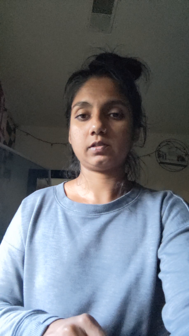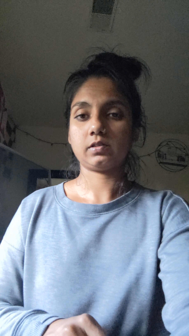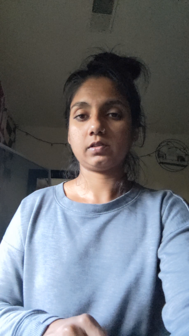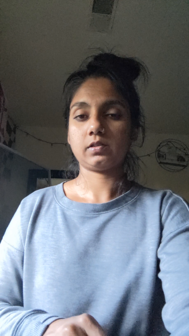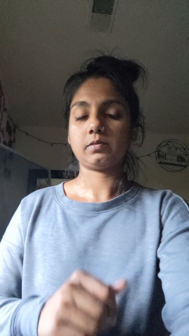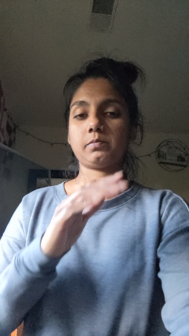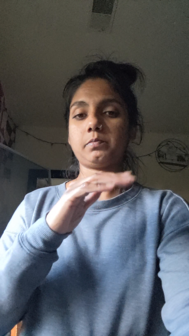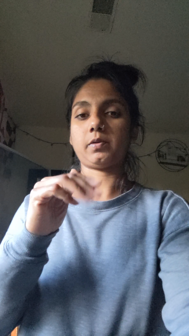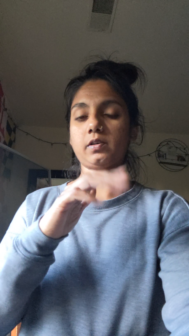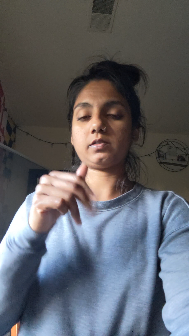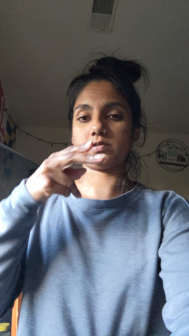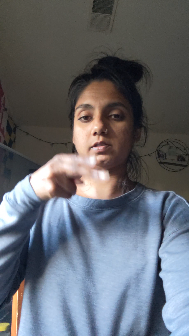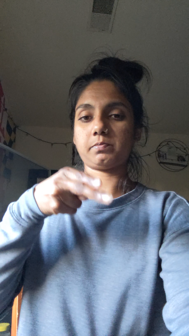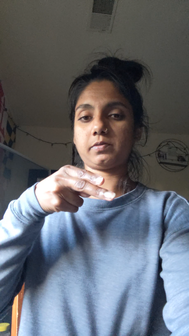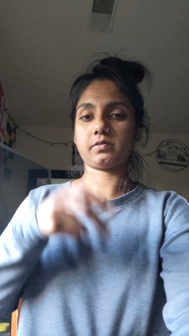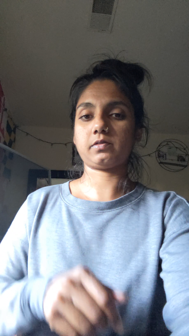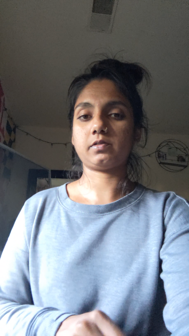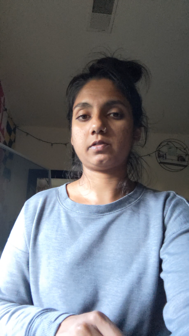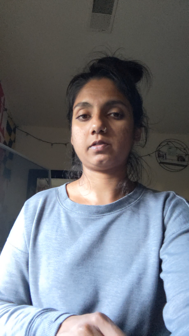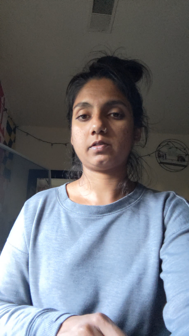pet's name